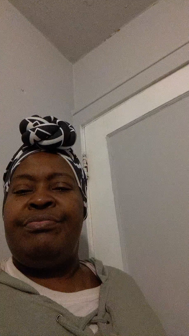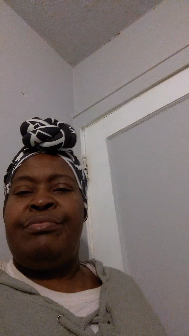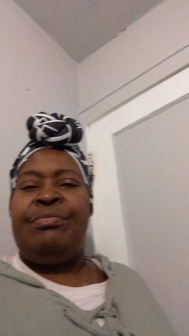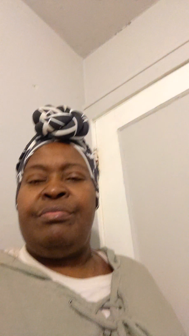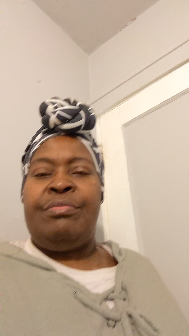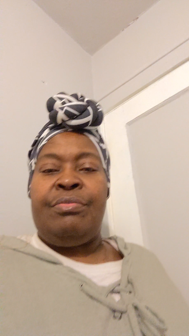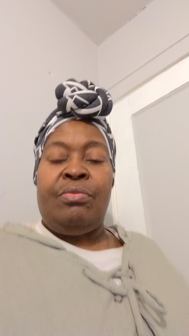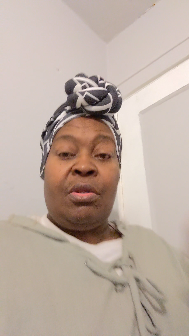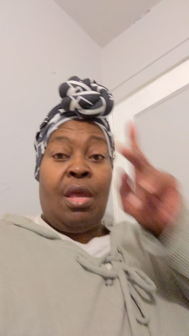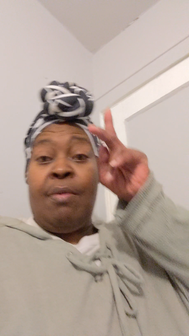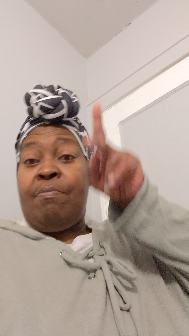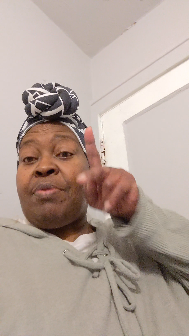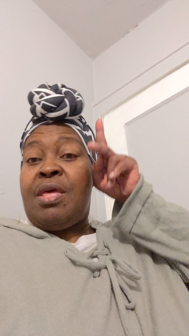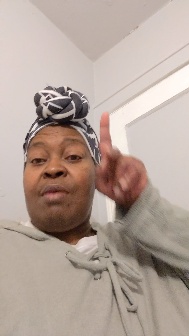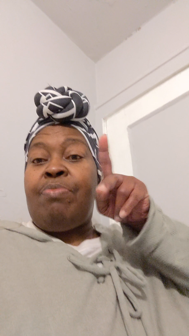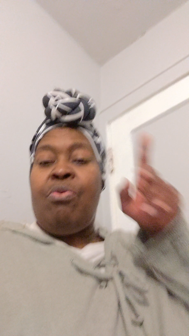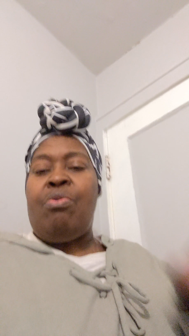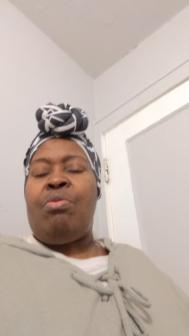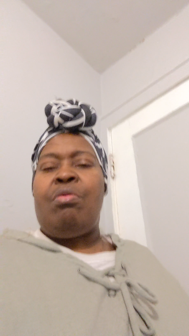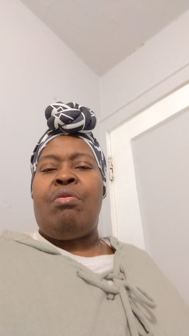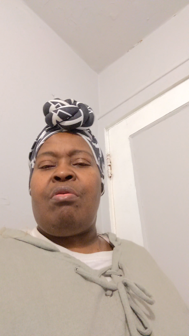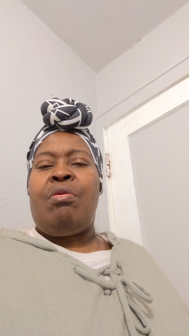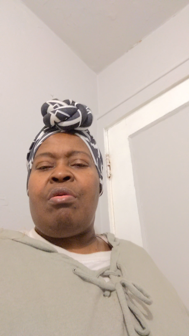people